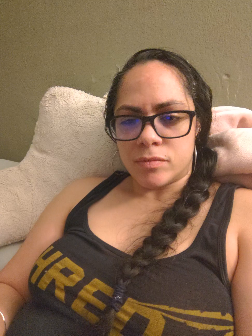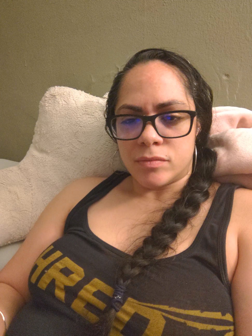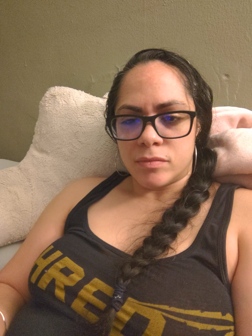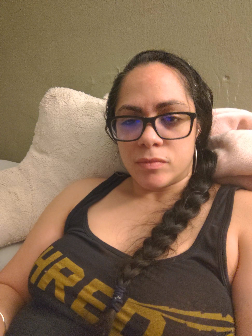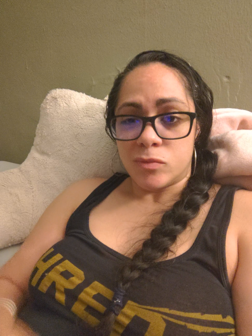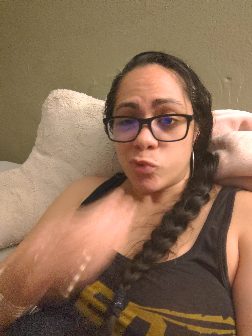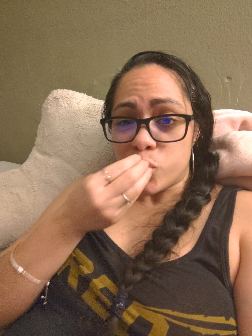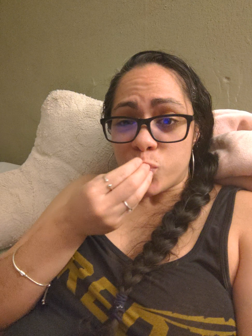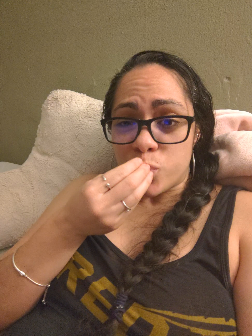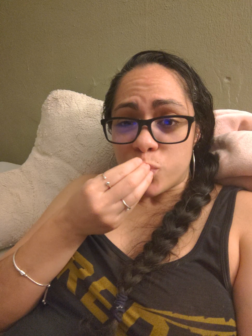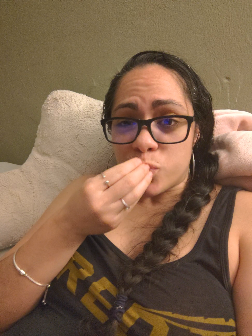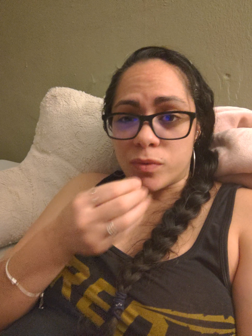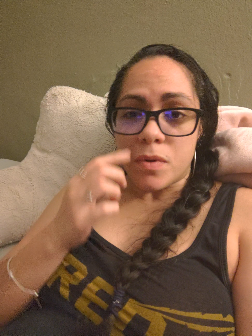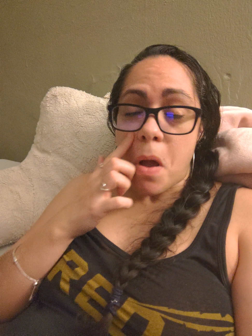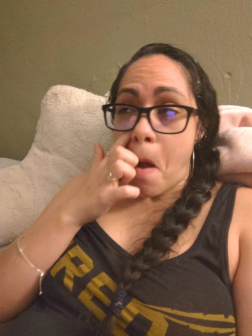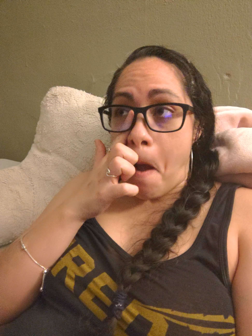food